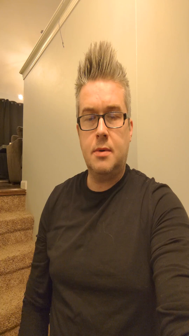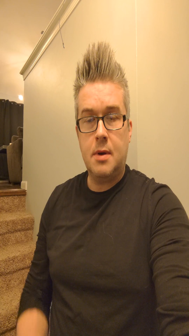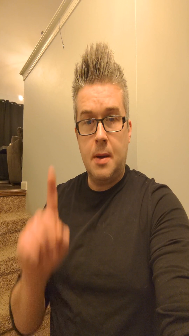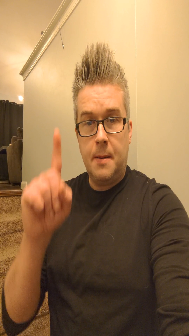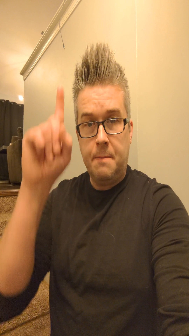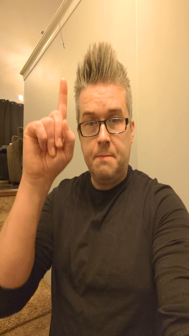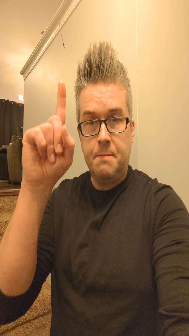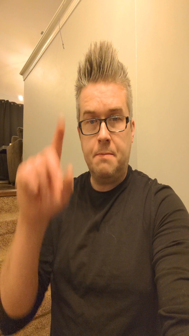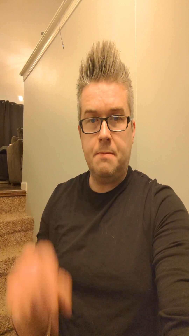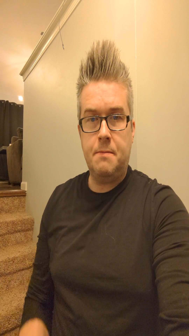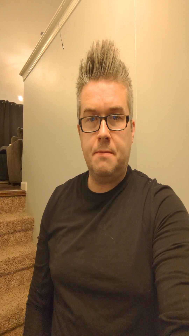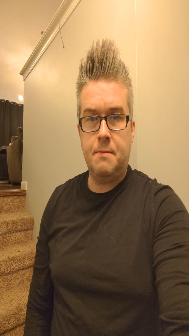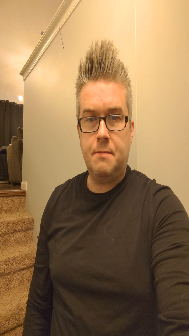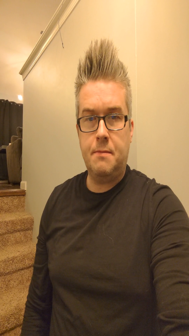up